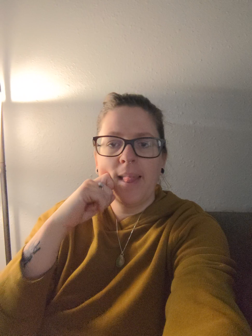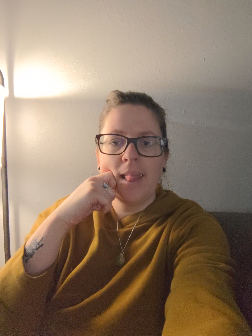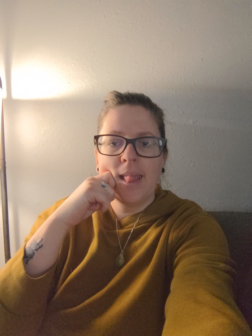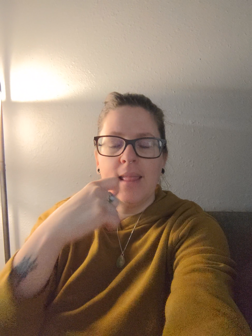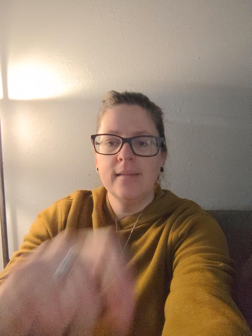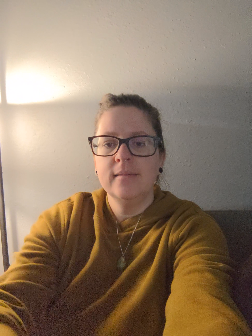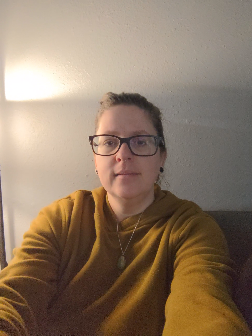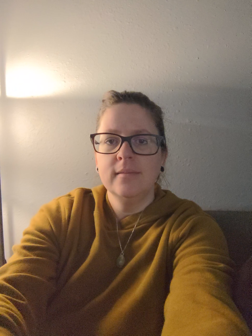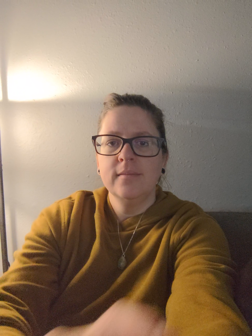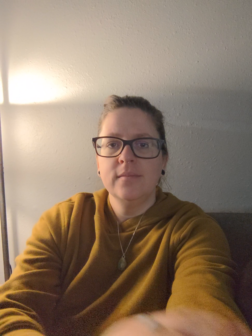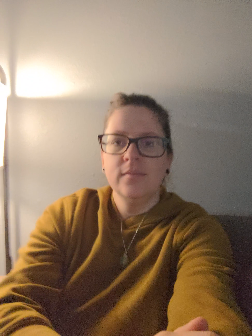apple